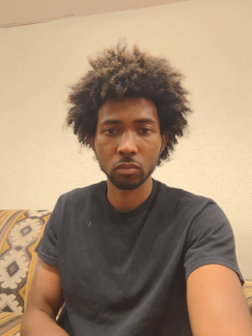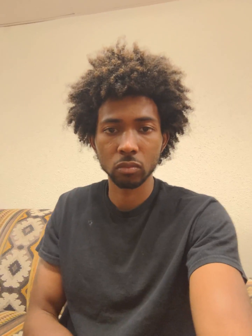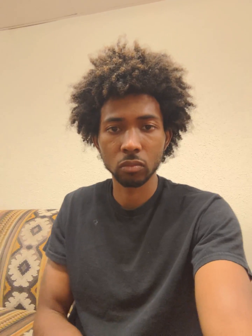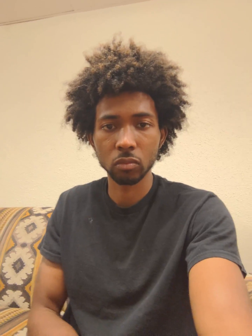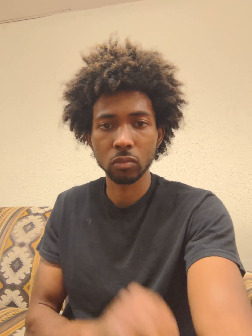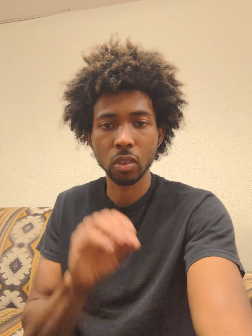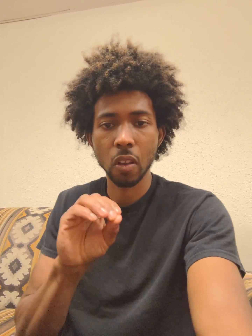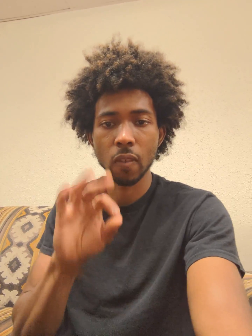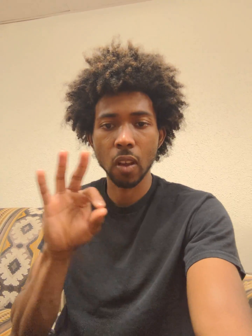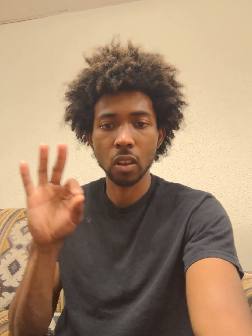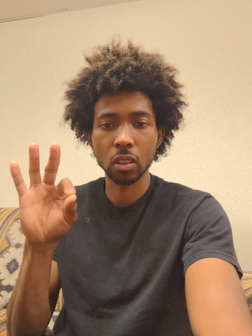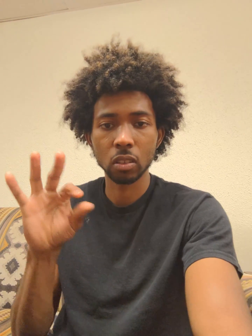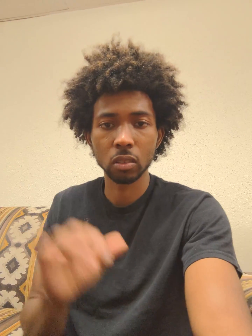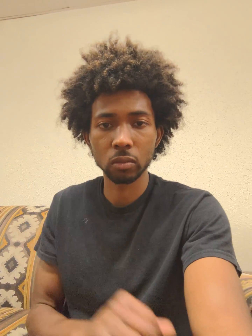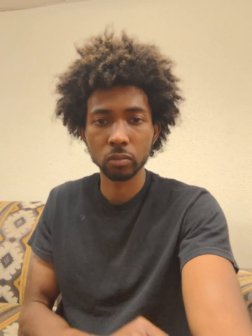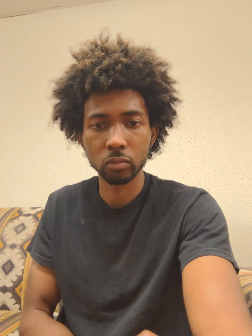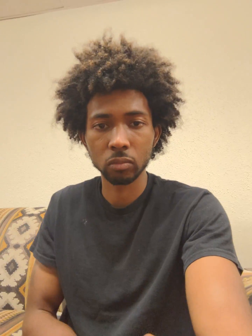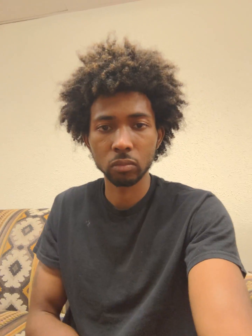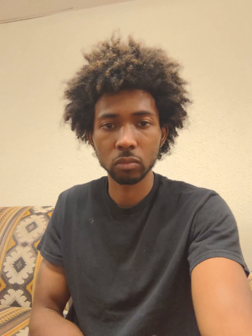off